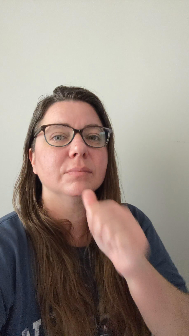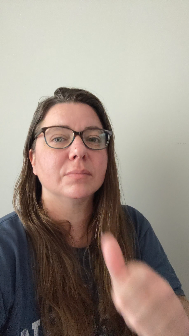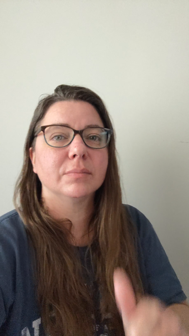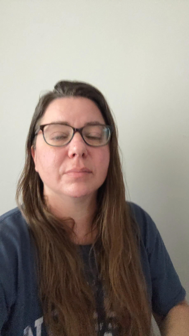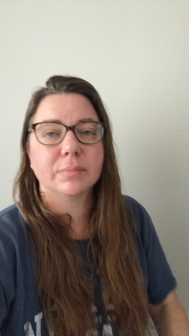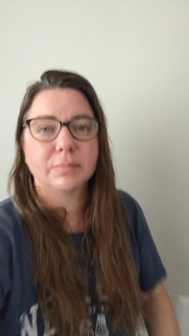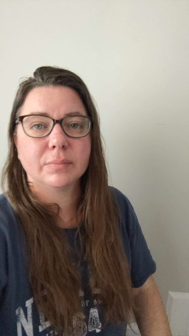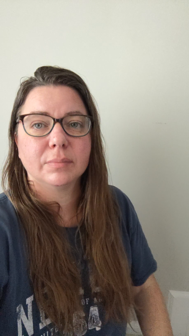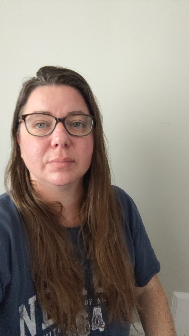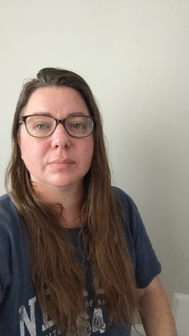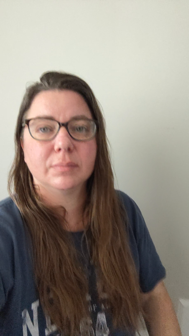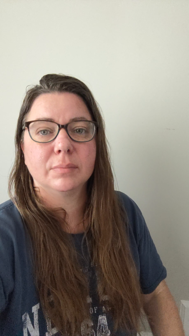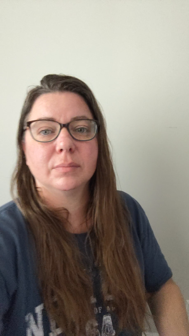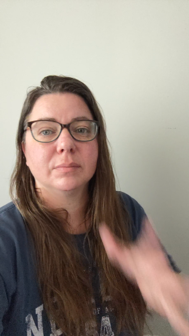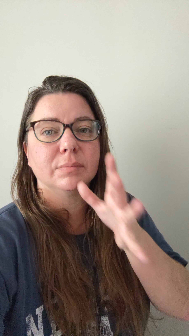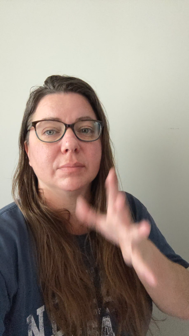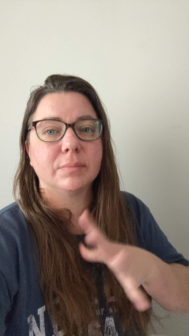lady